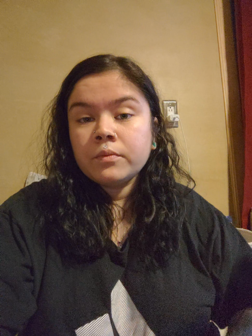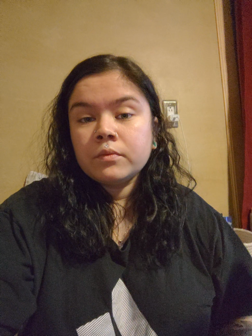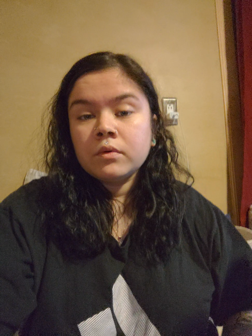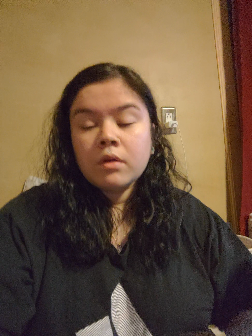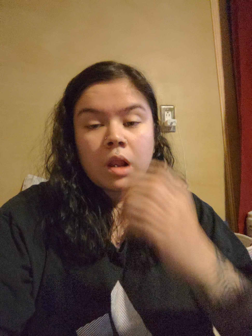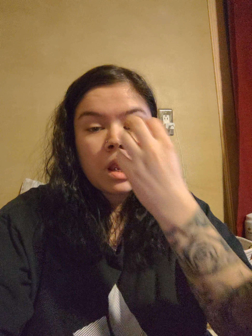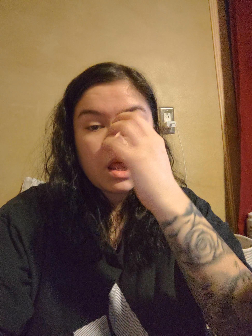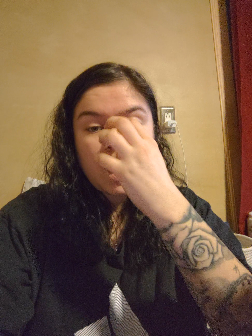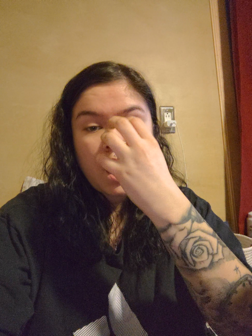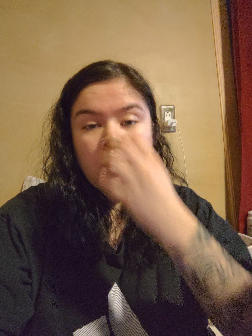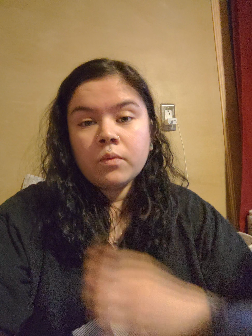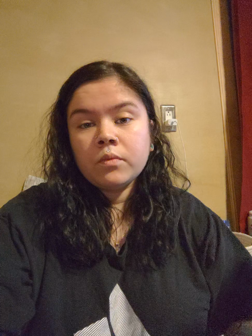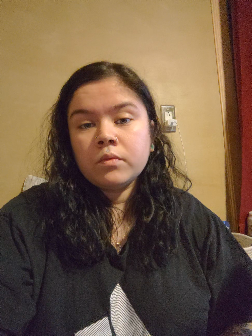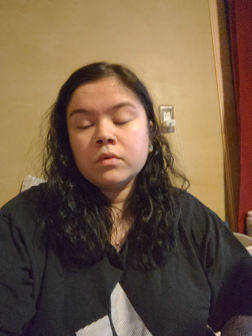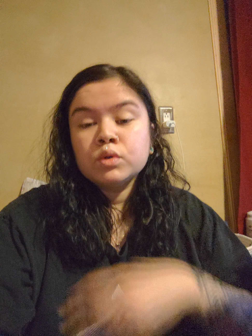clown